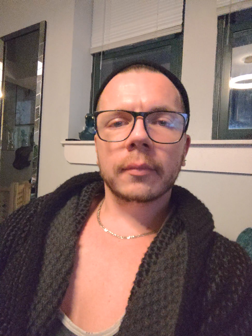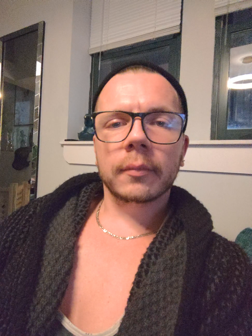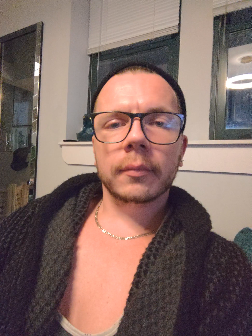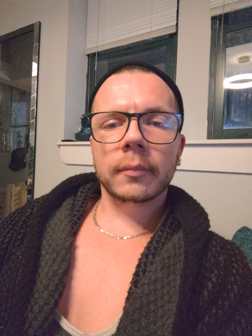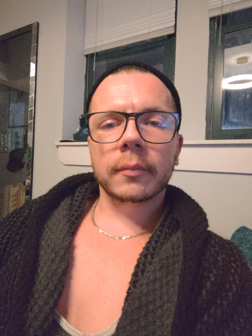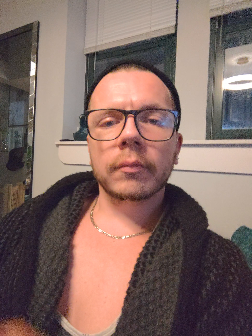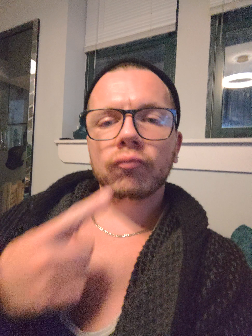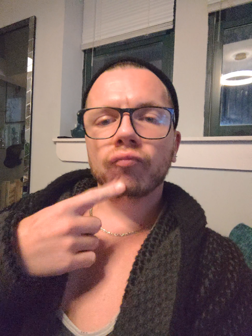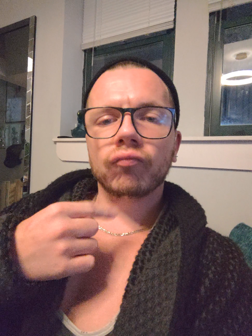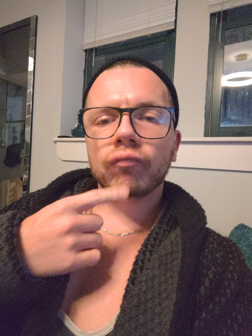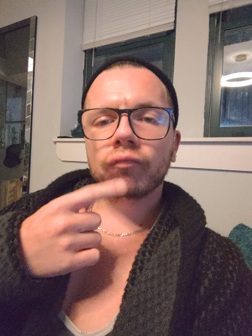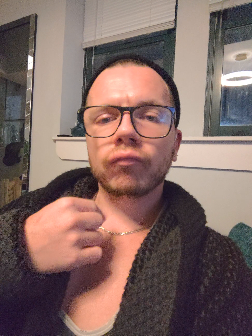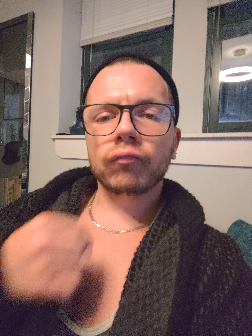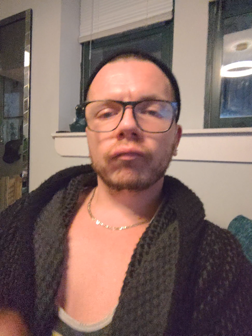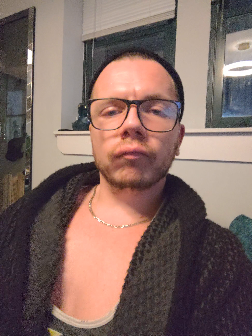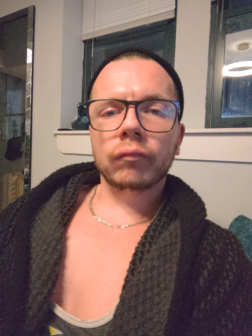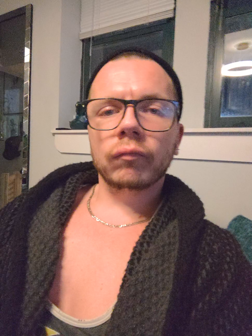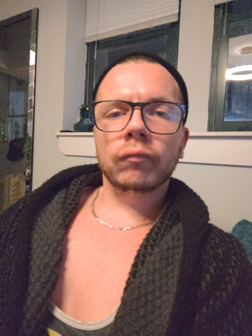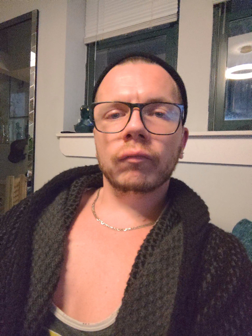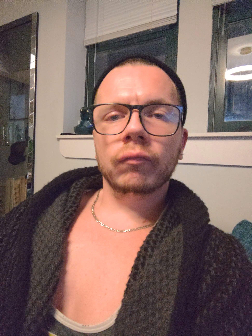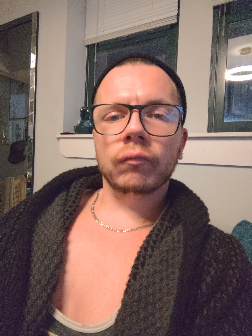red